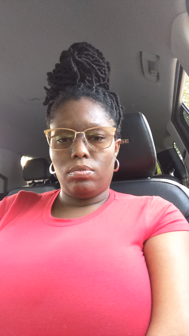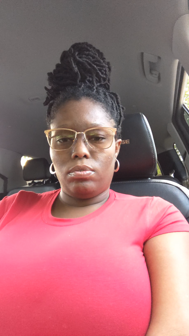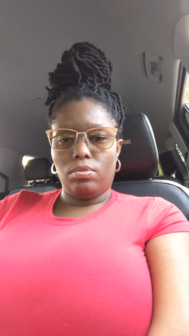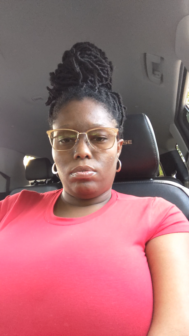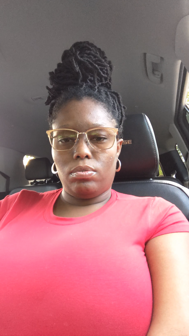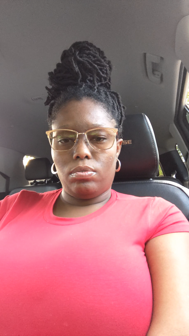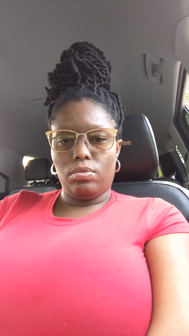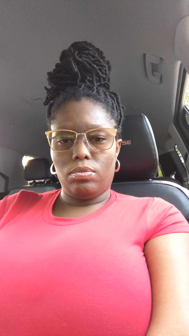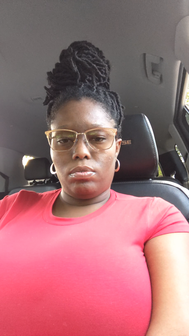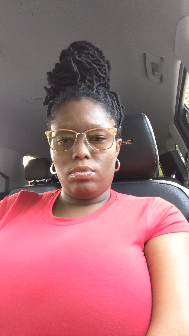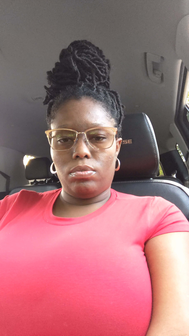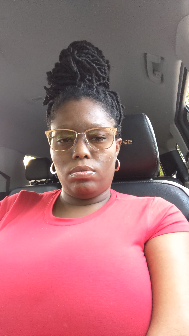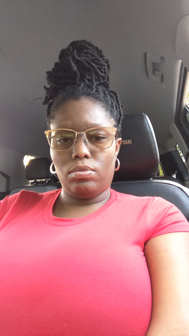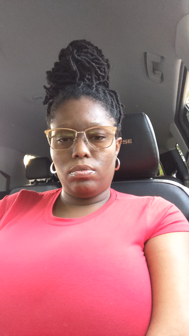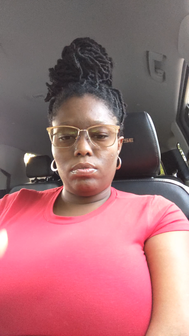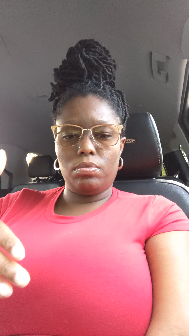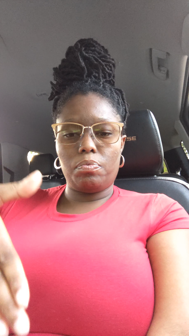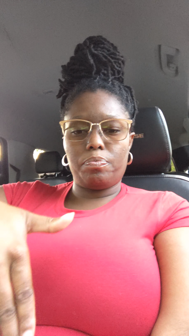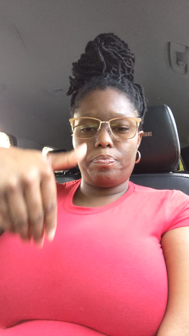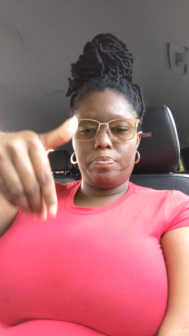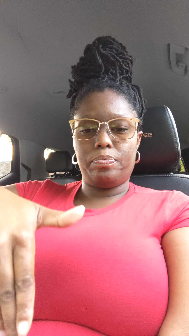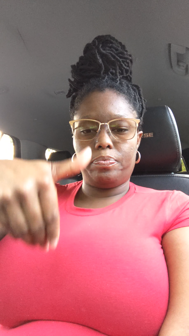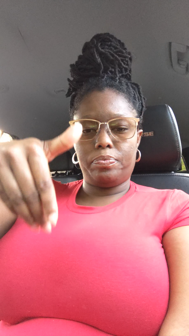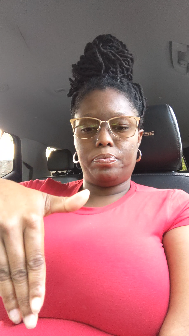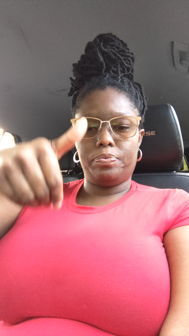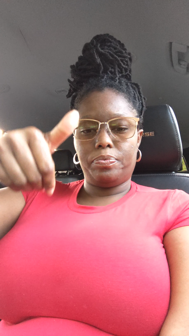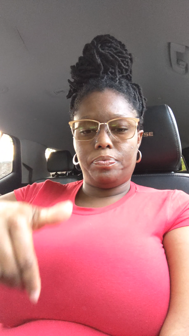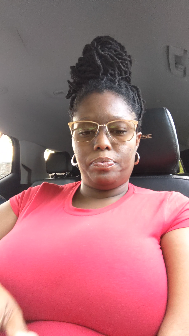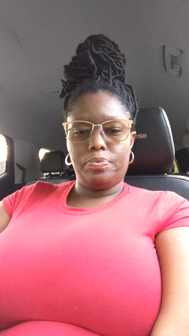pants